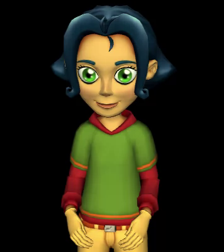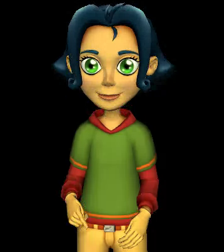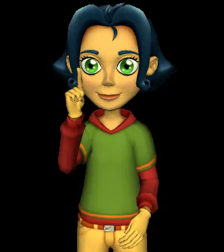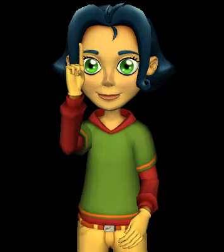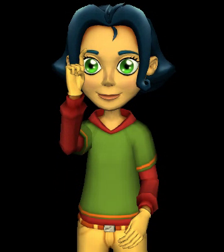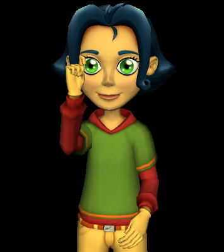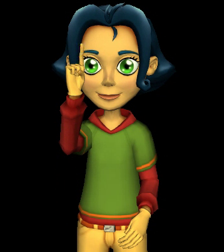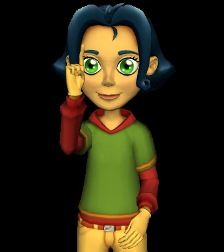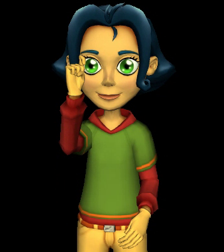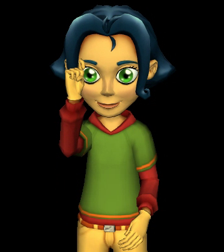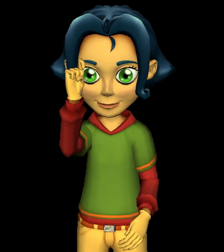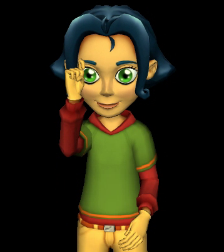ماء